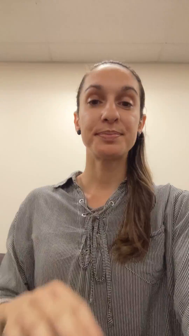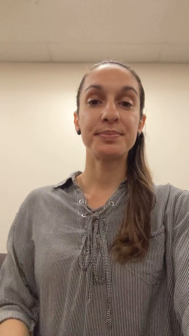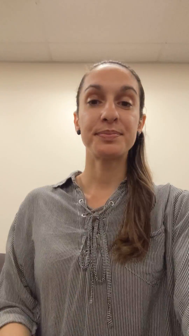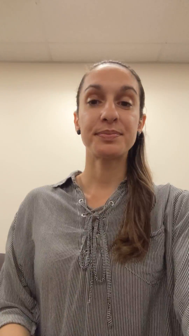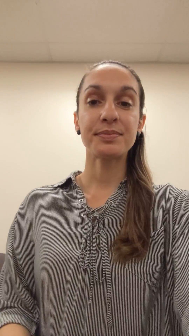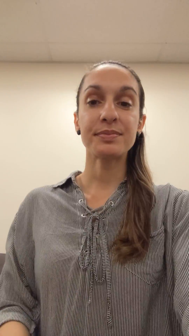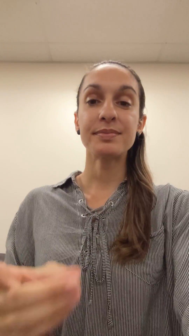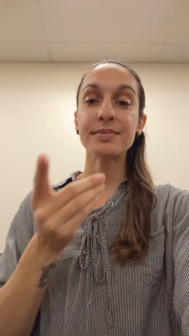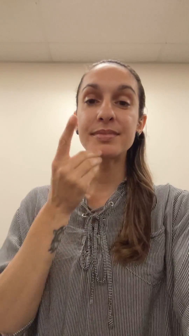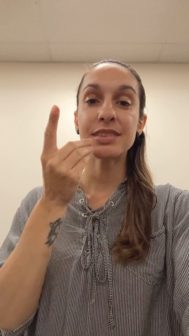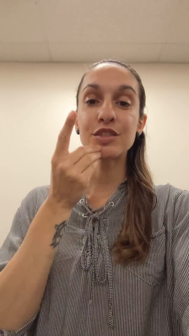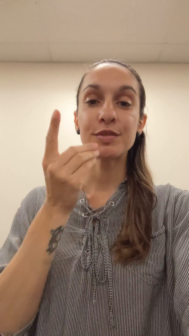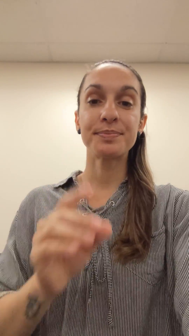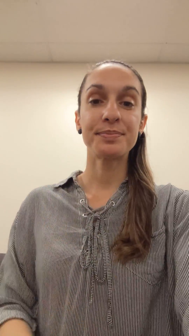dinner